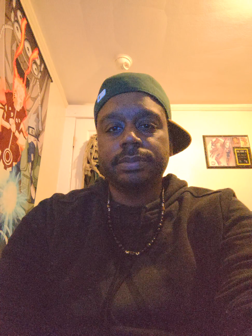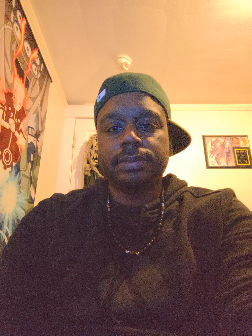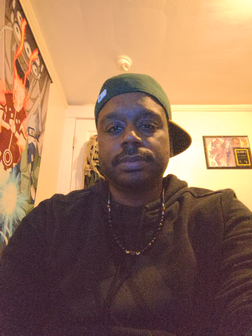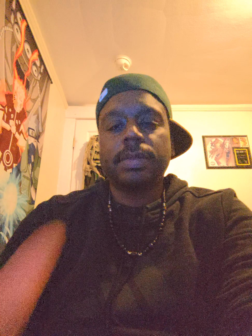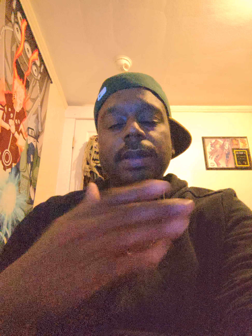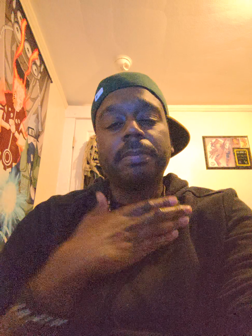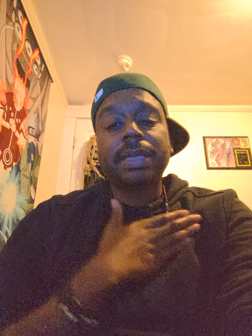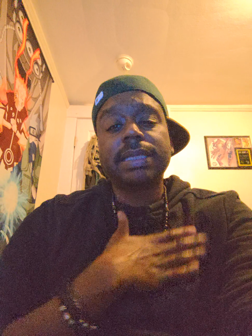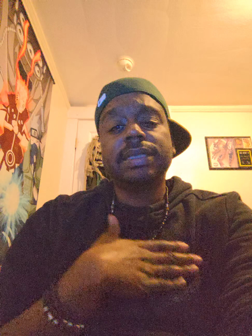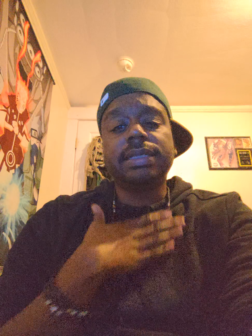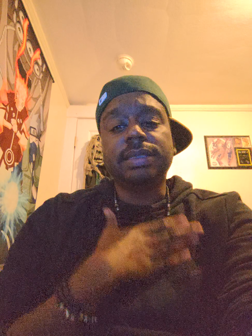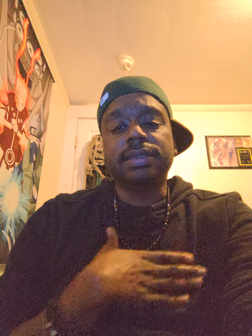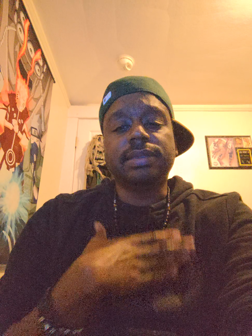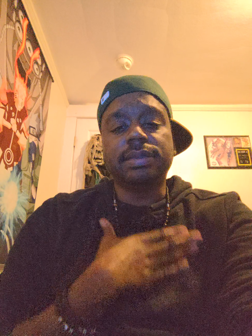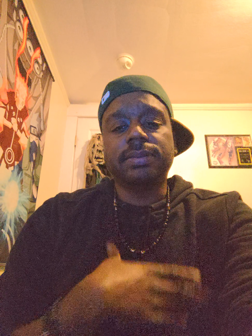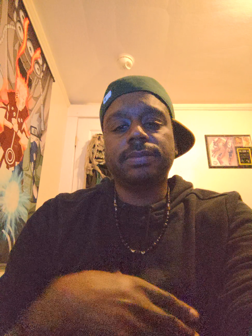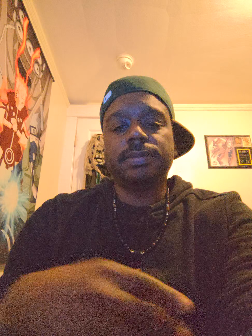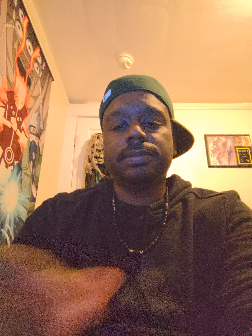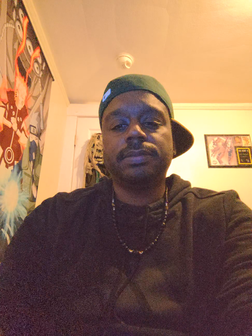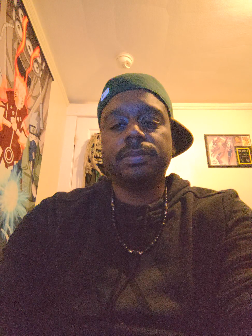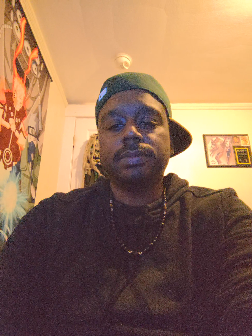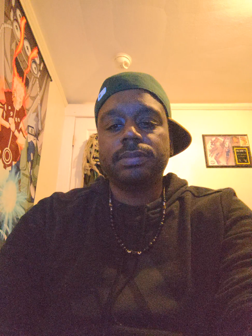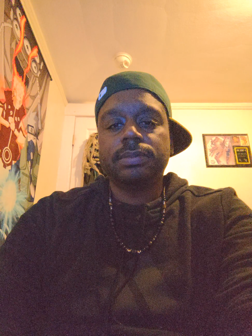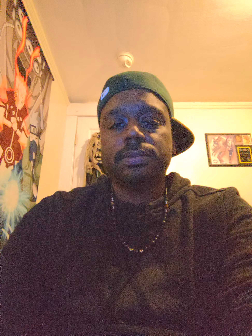please